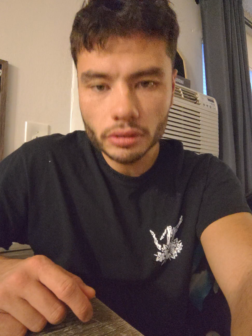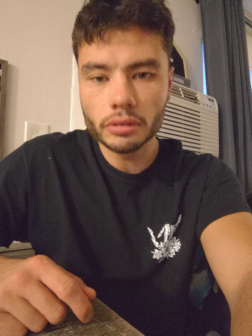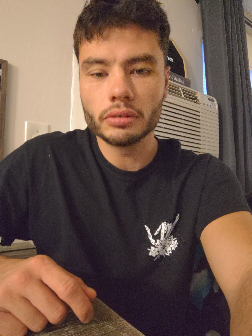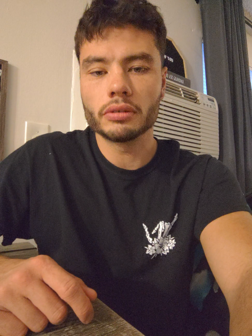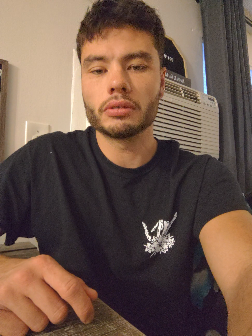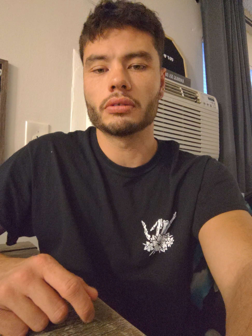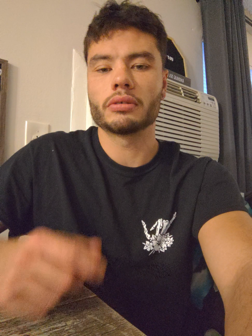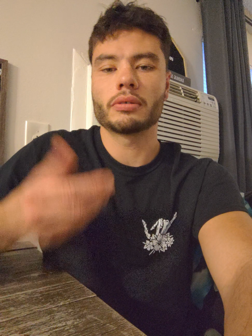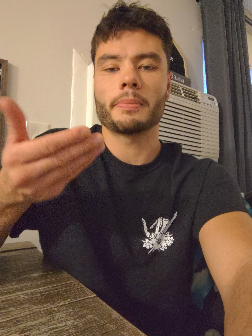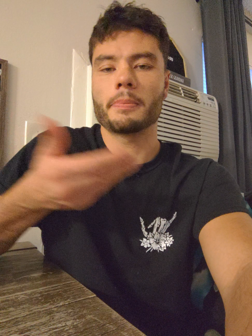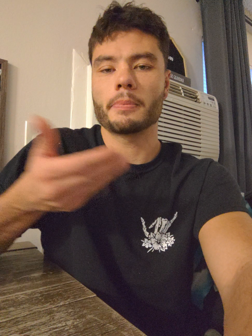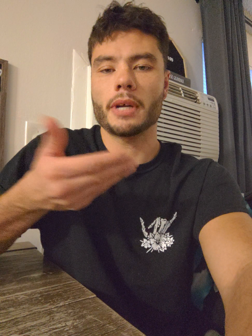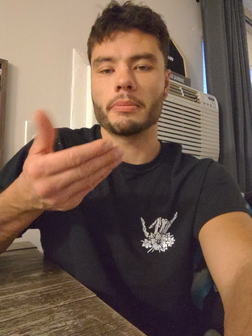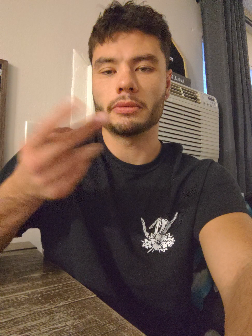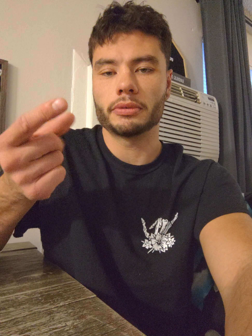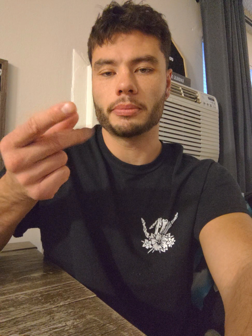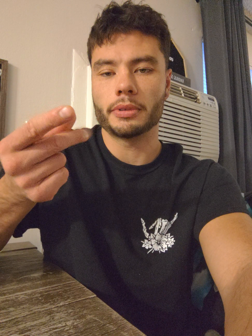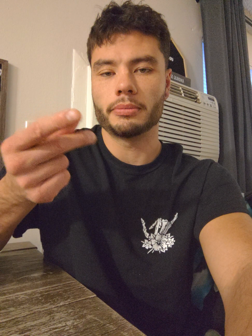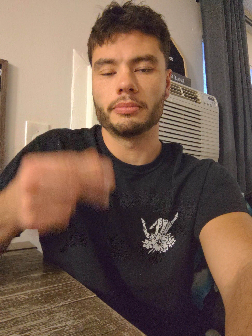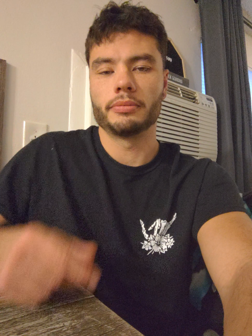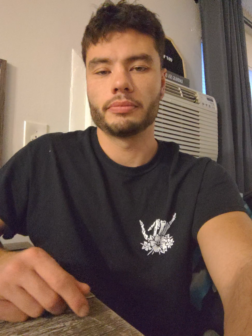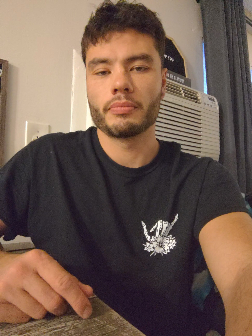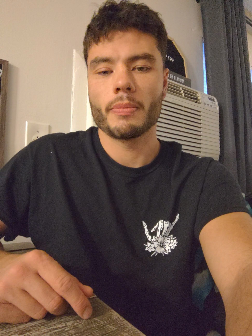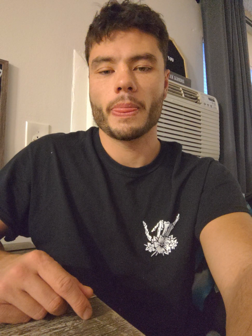puppy